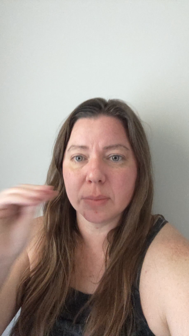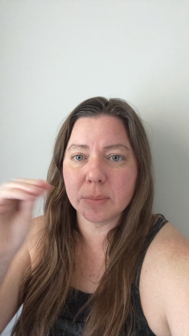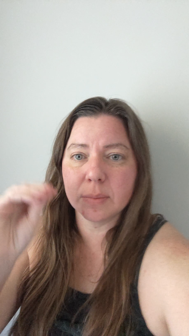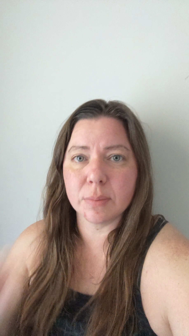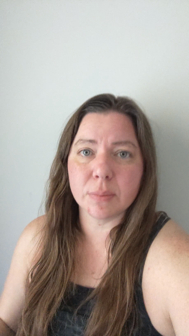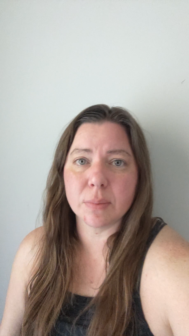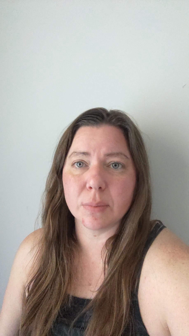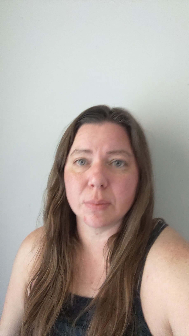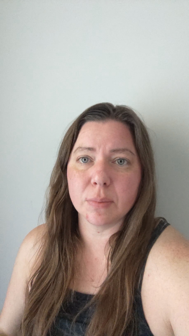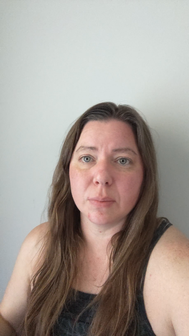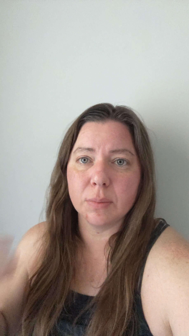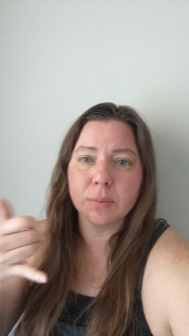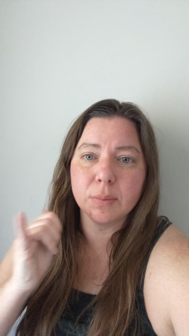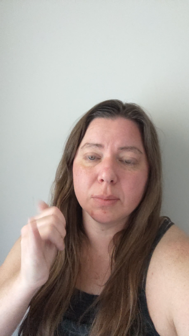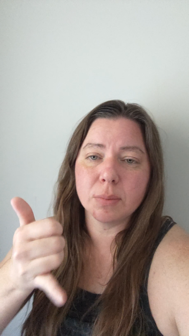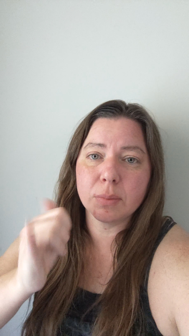rocking chair